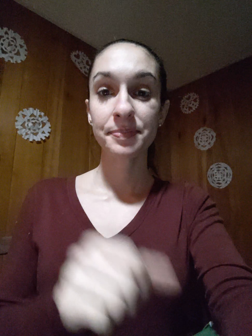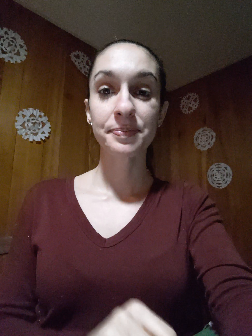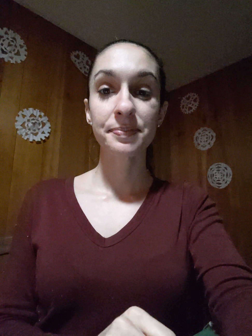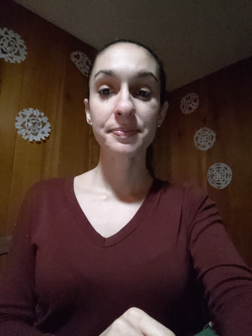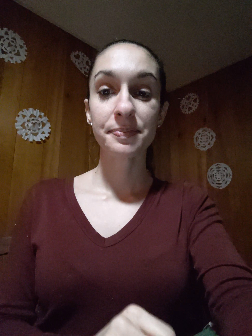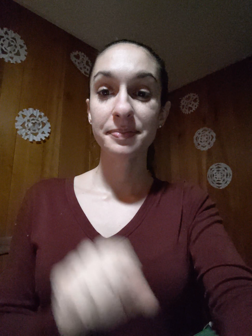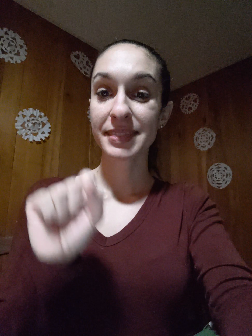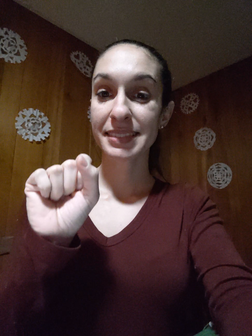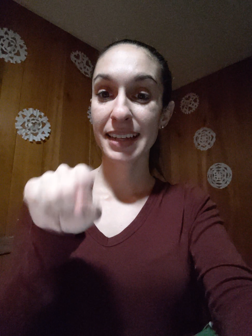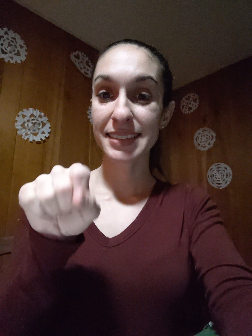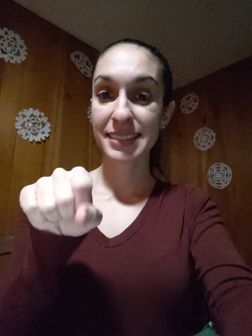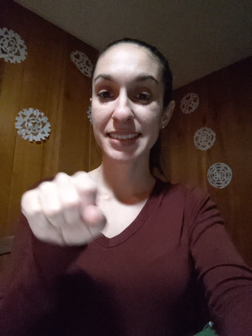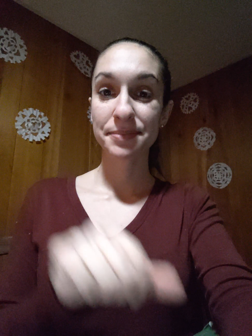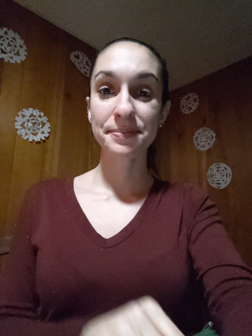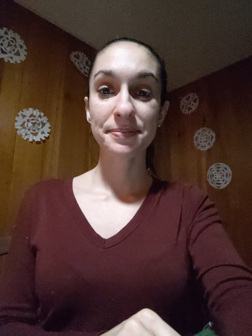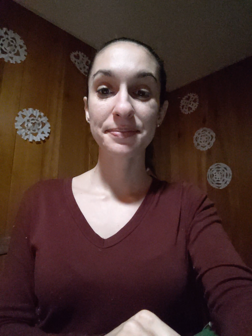yes